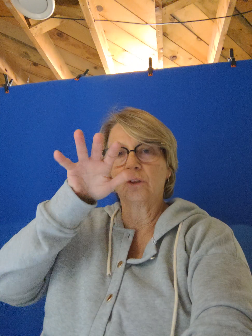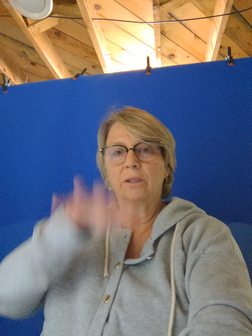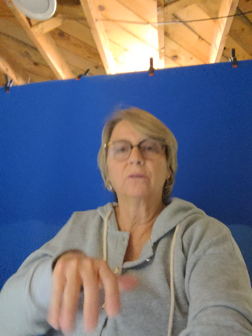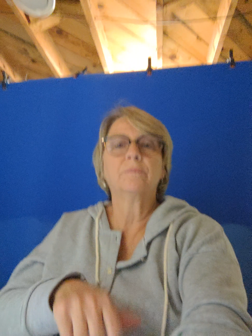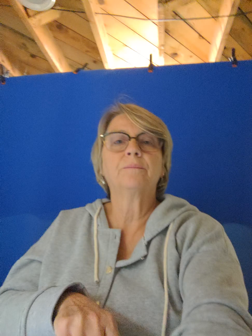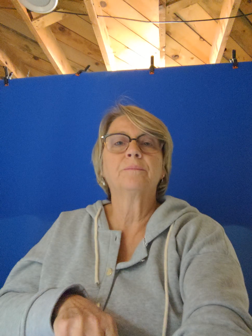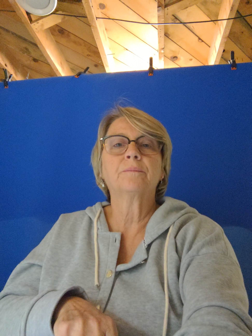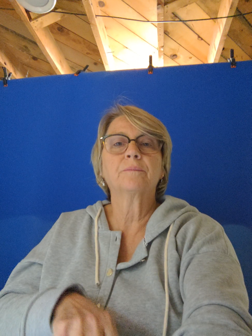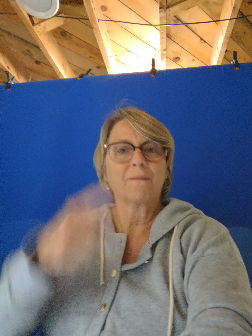alligator